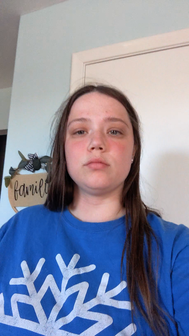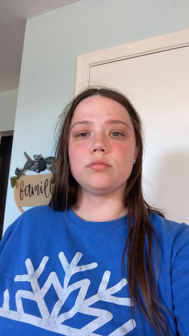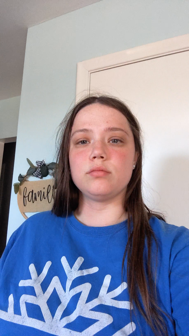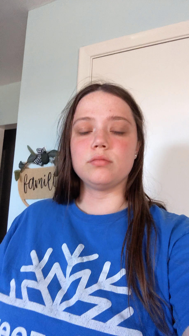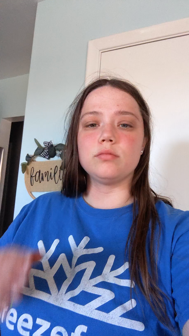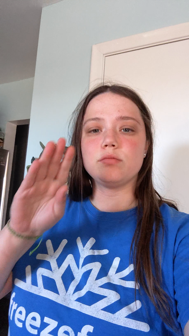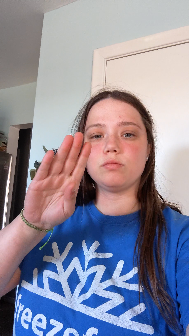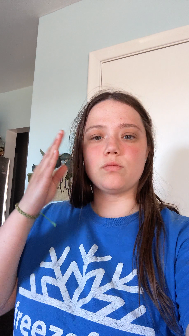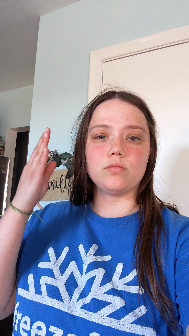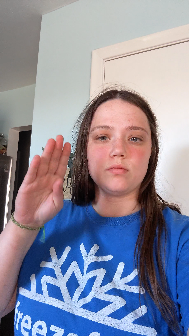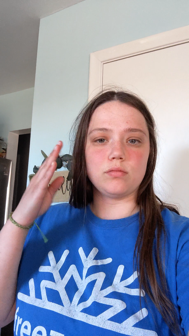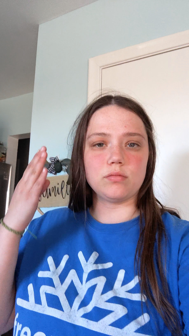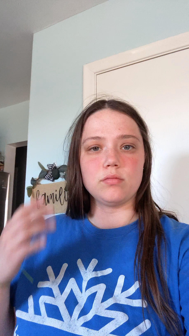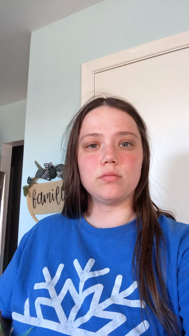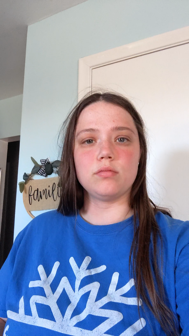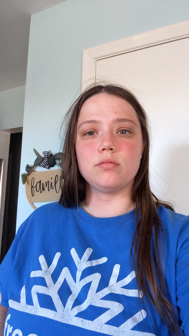door